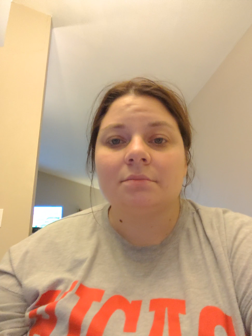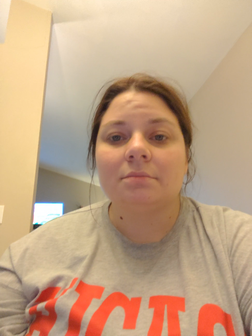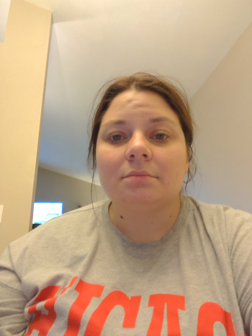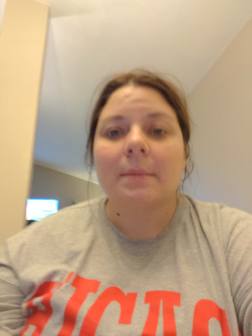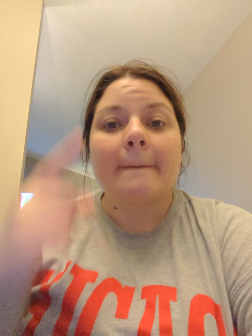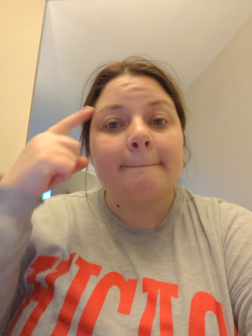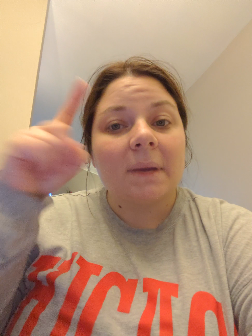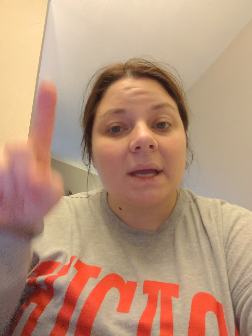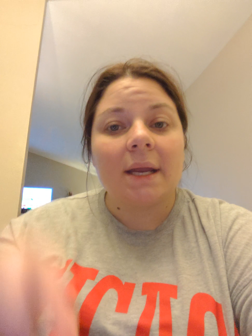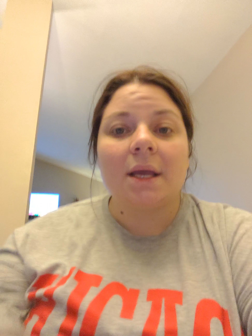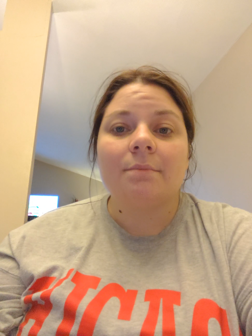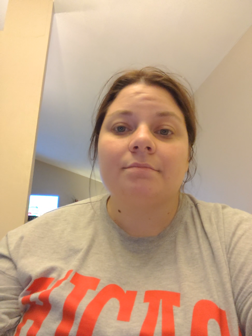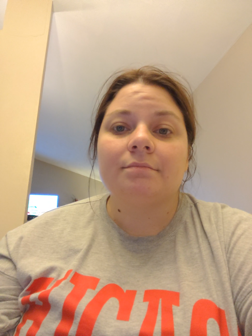penny